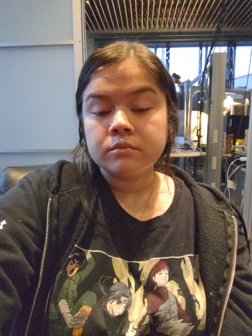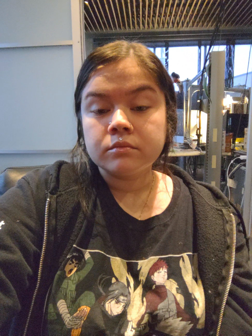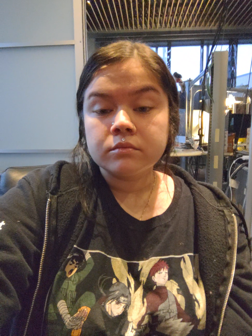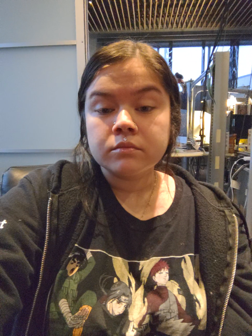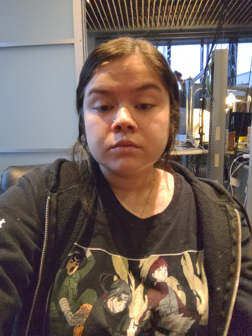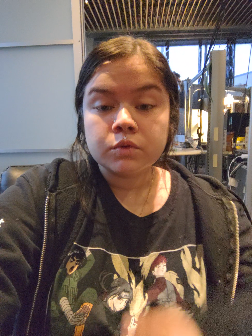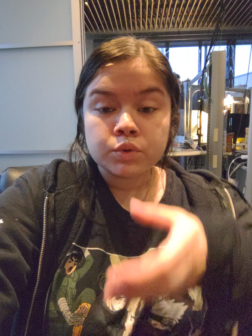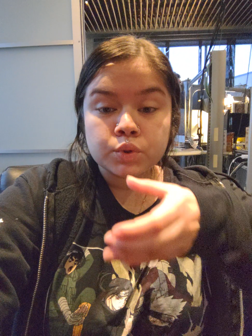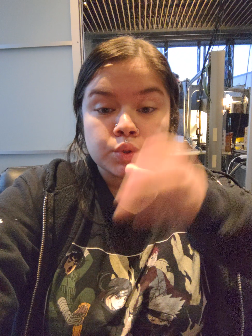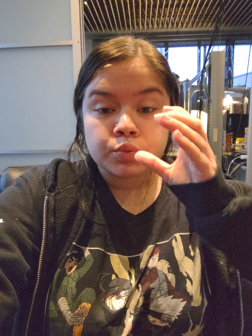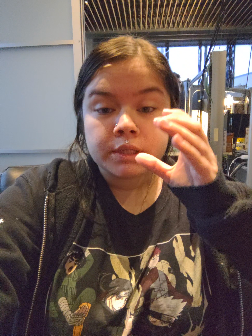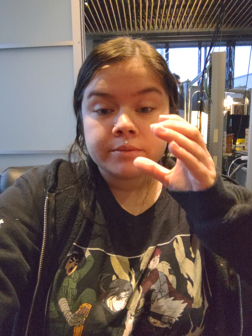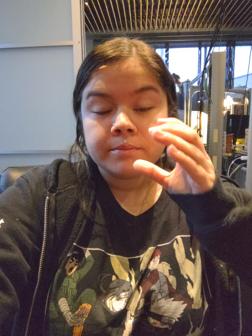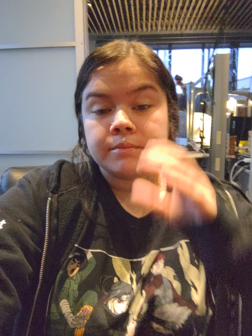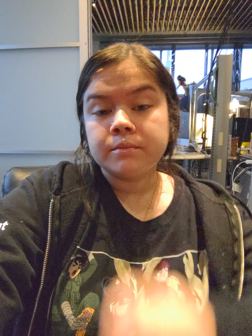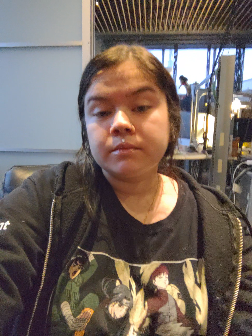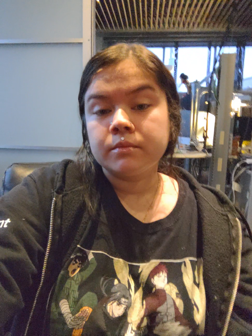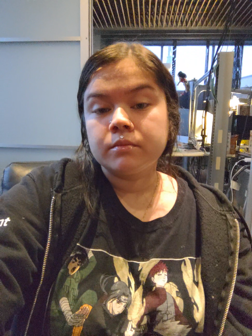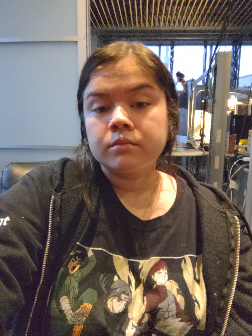drink